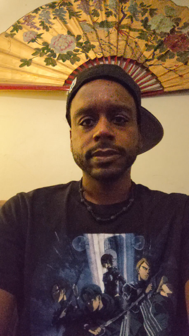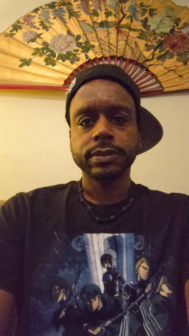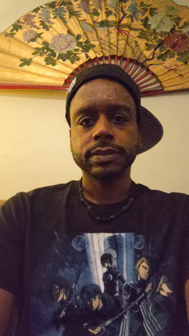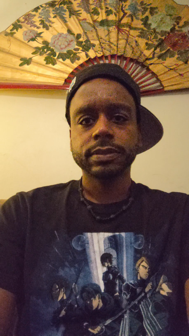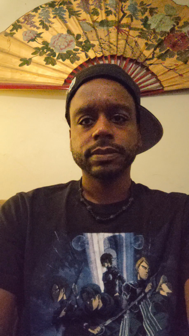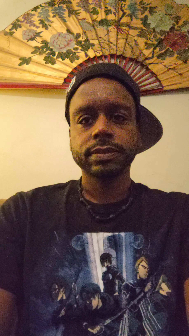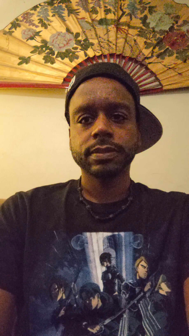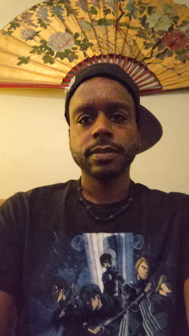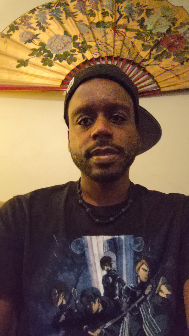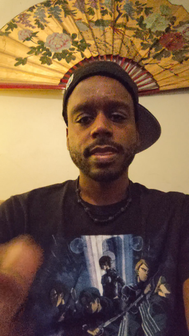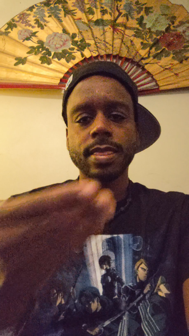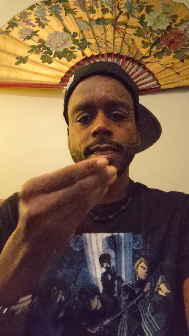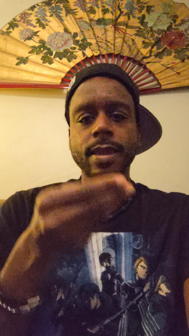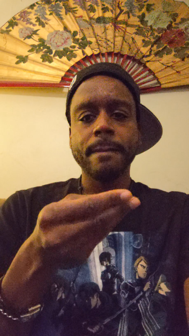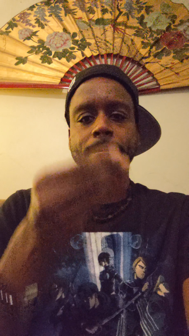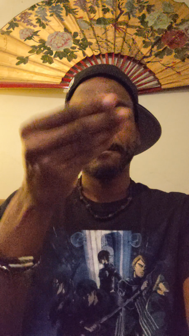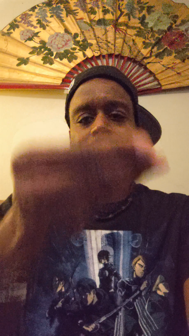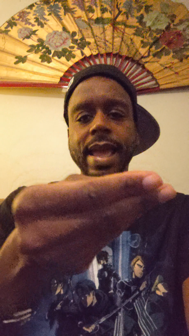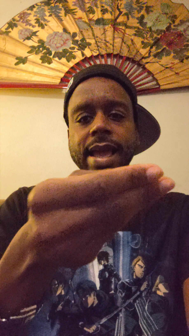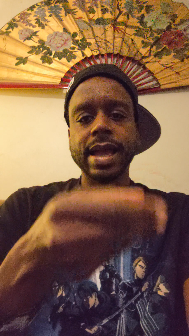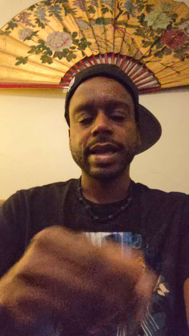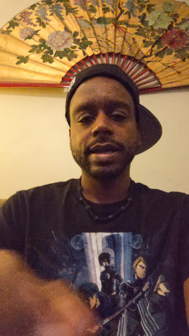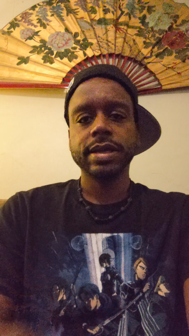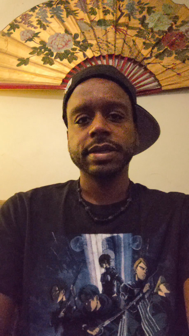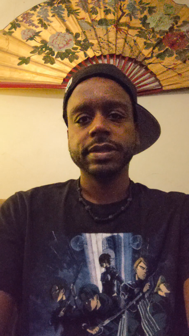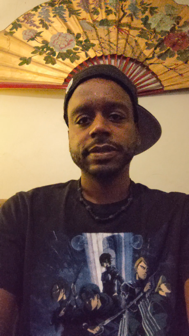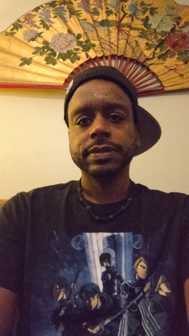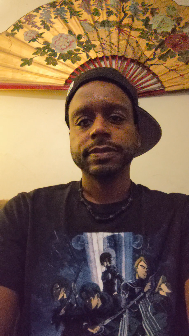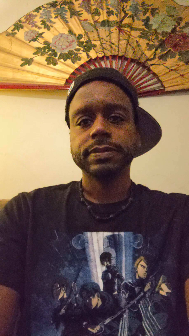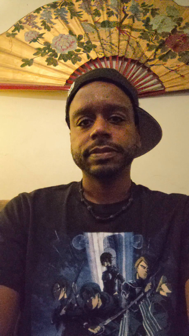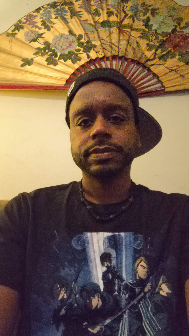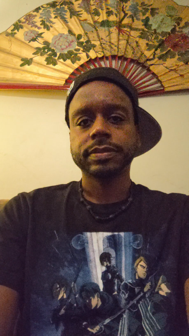buy